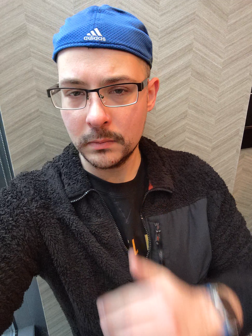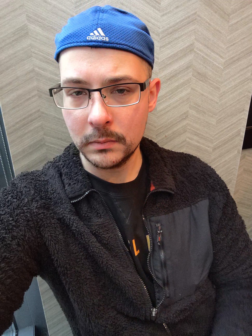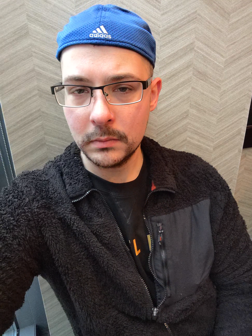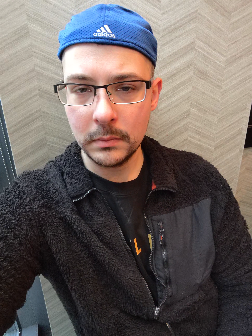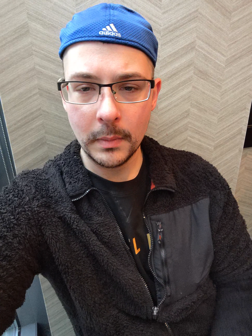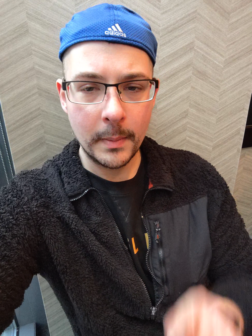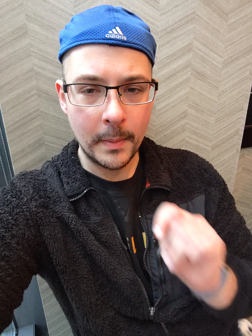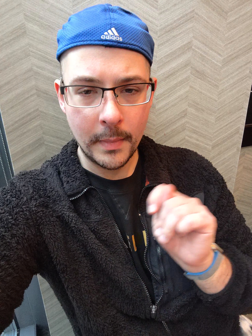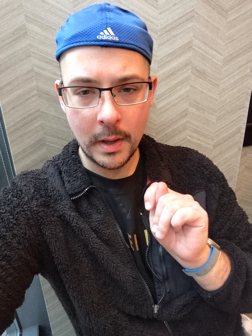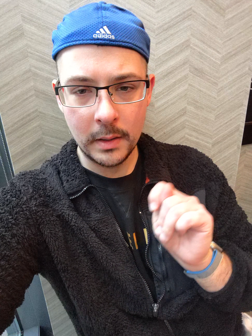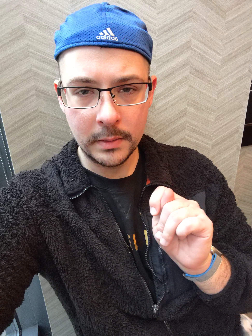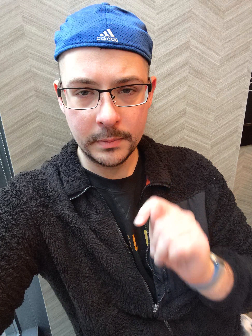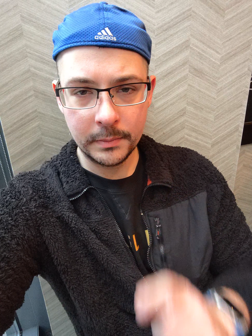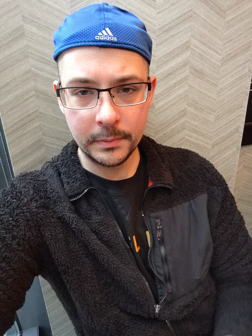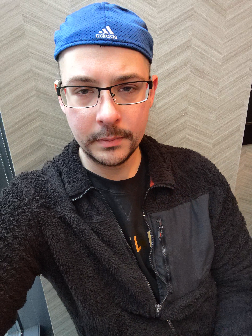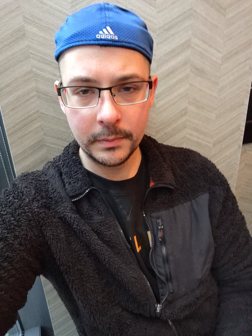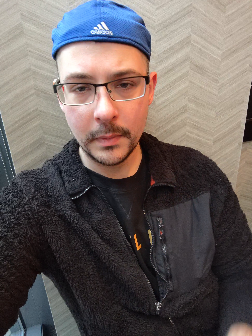potty